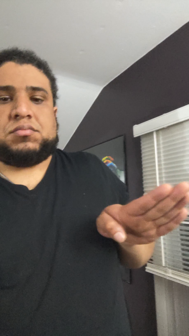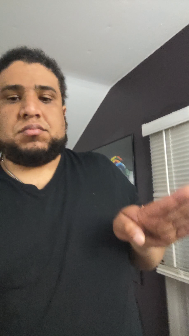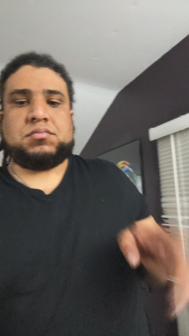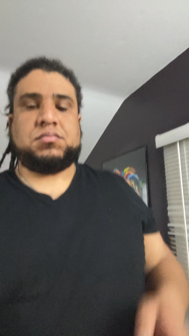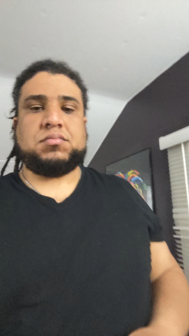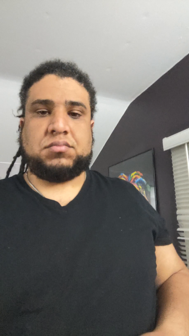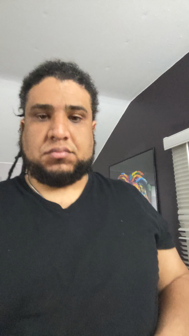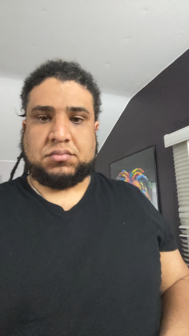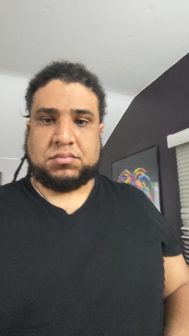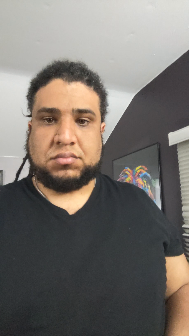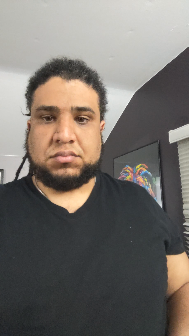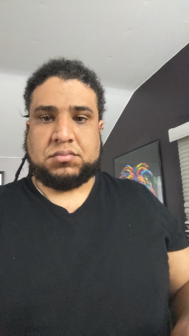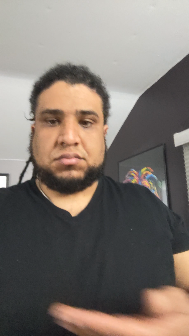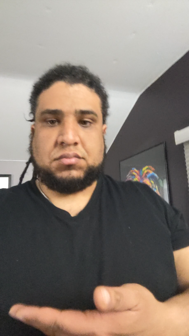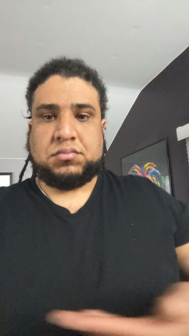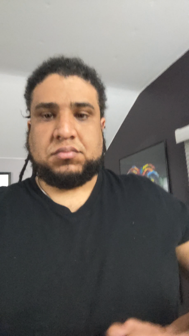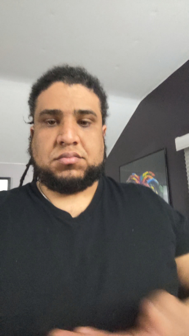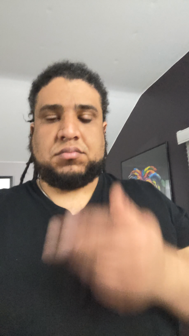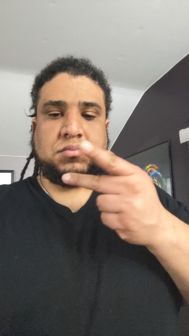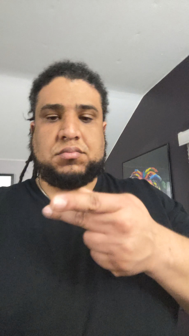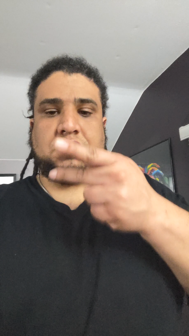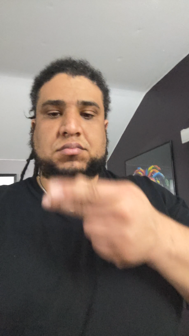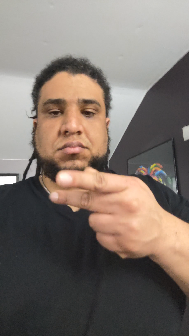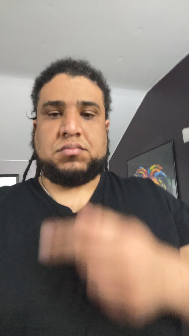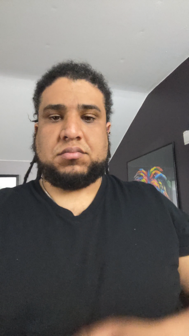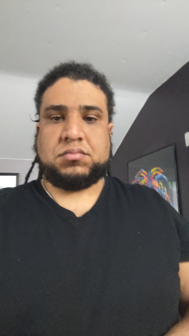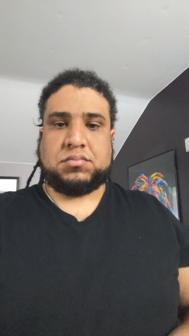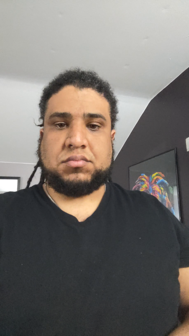babysitter